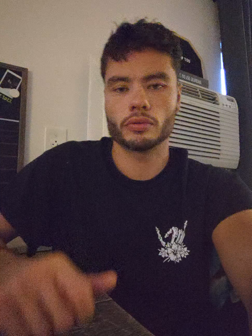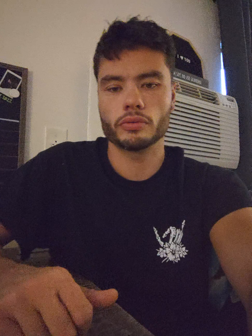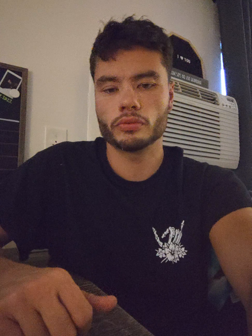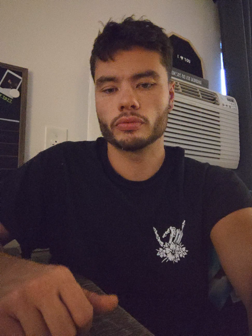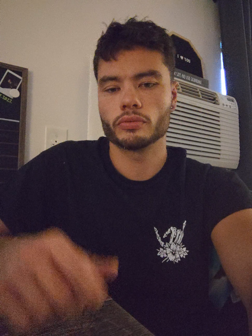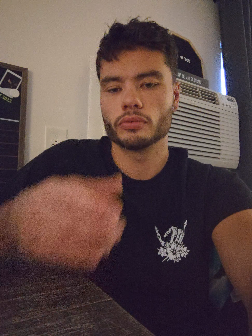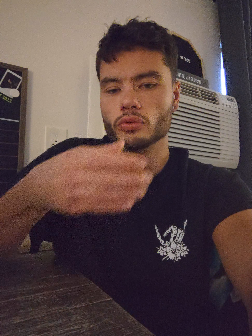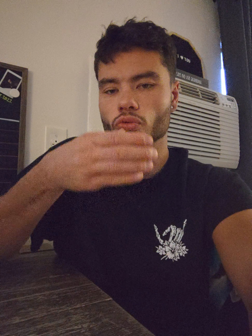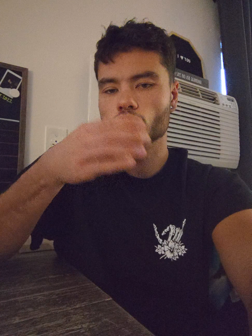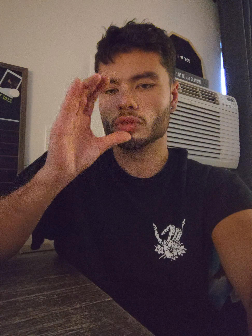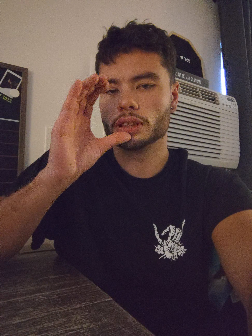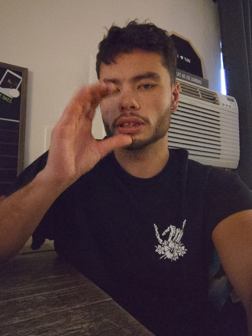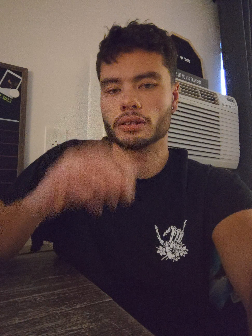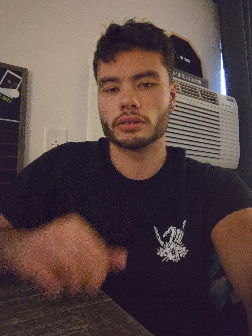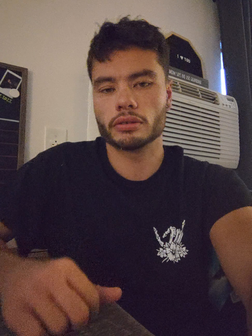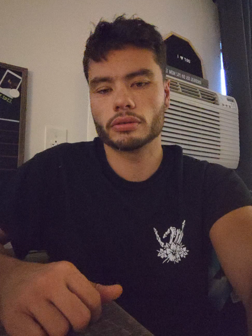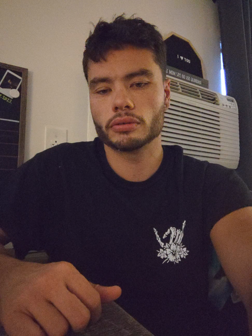drink